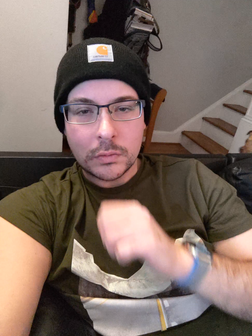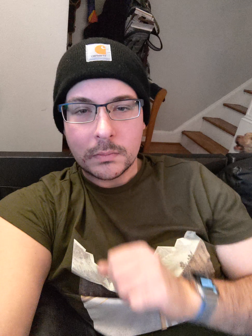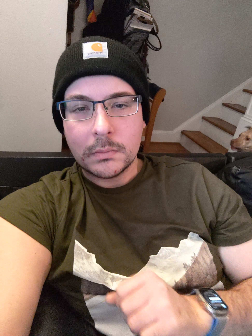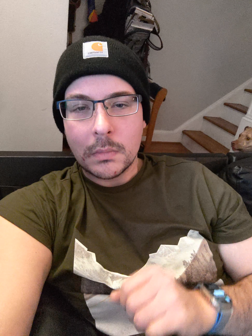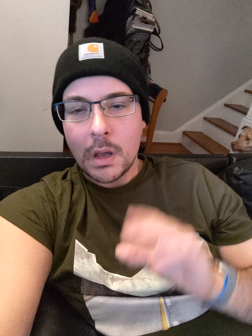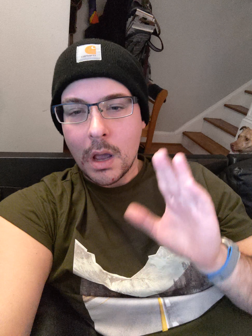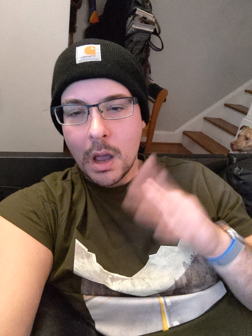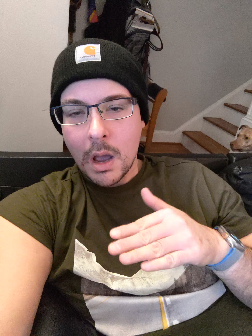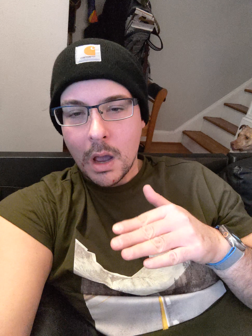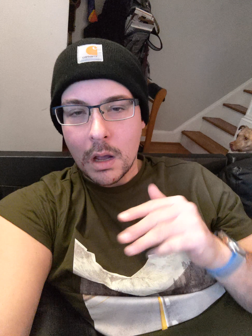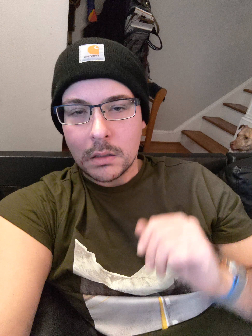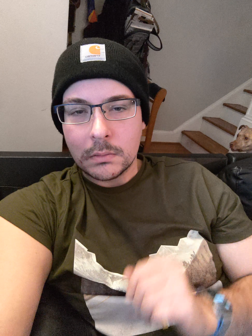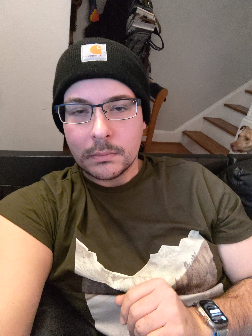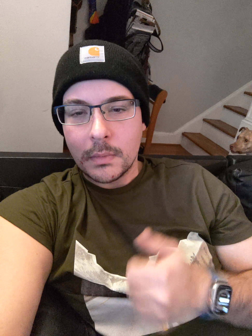on